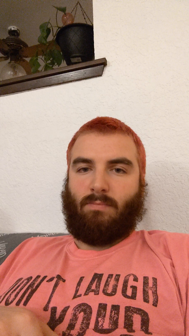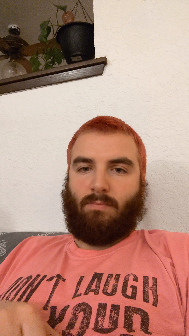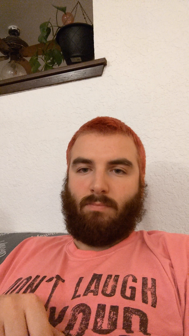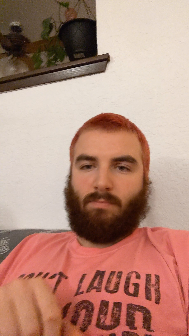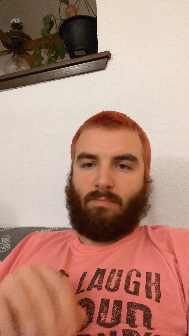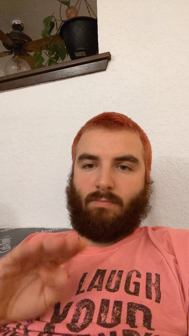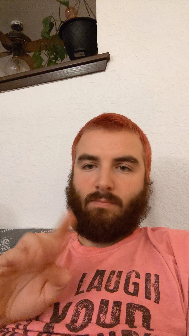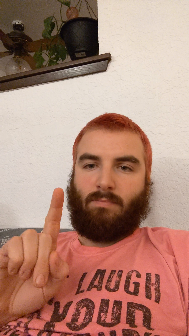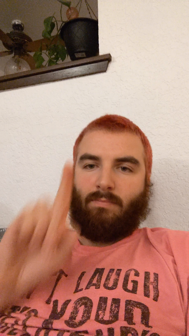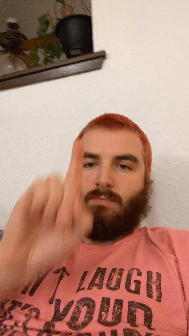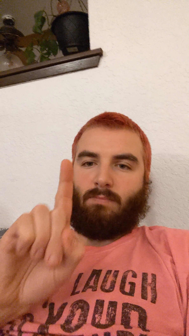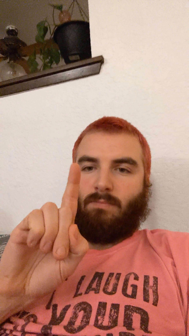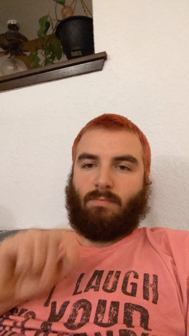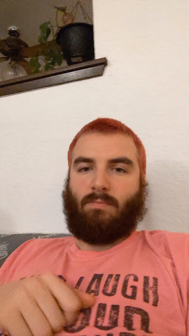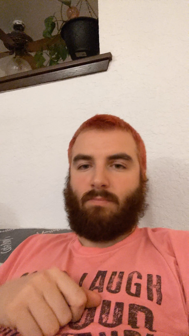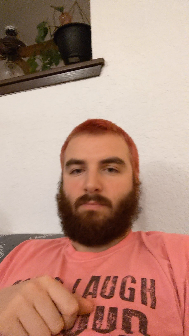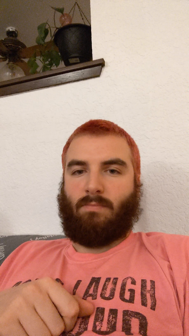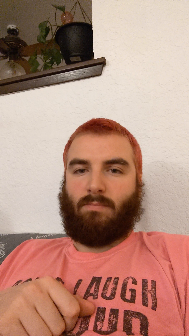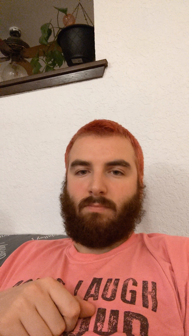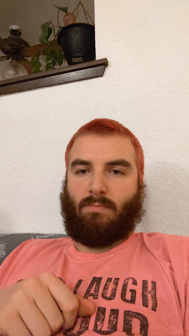bump